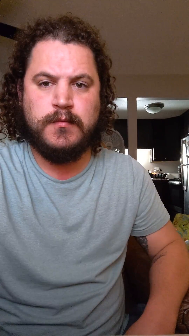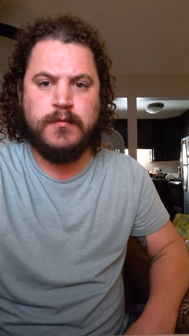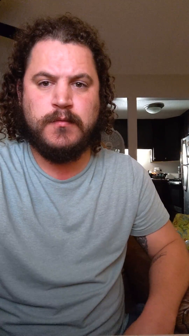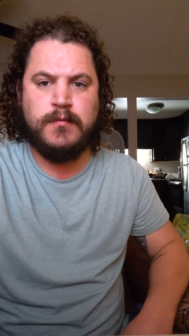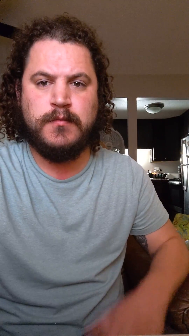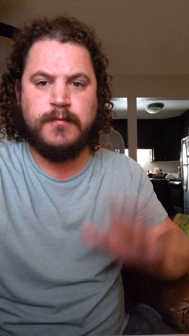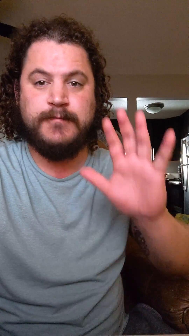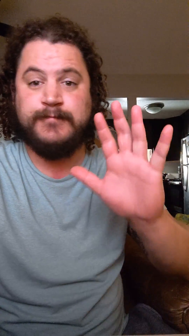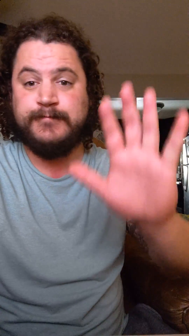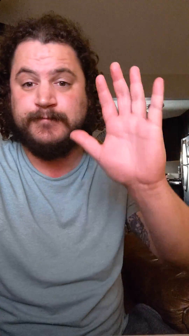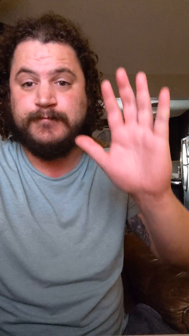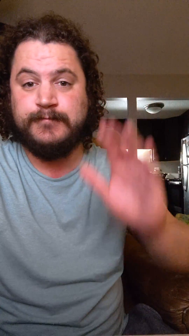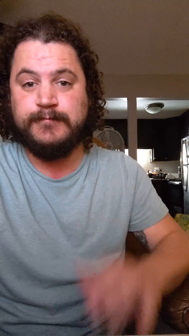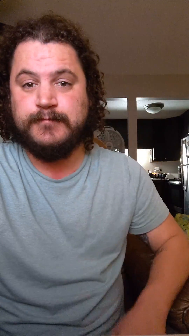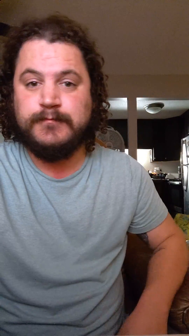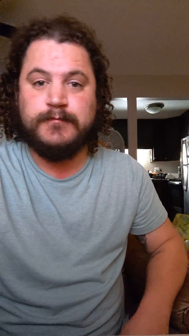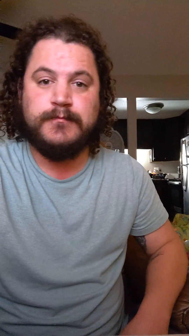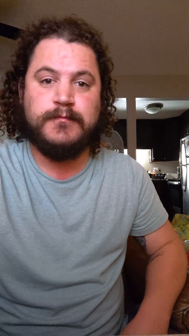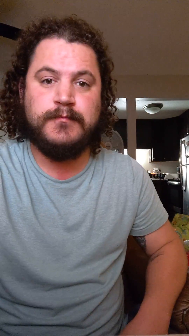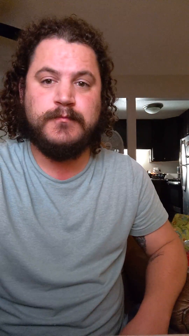give me five